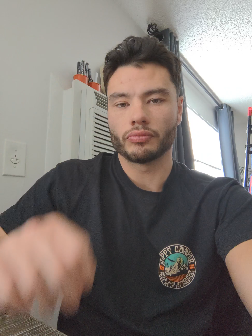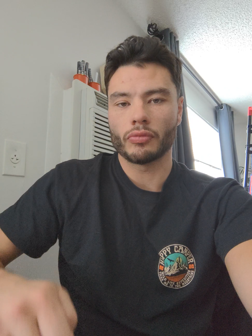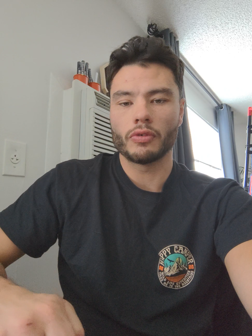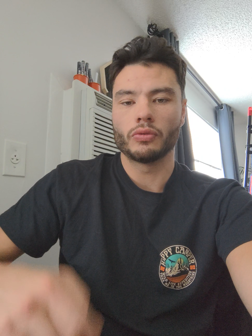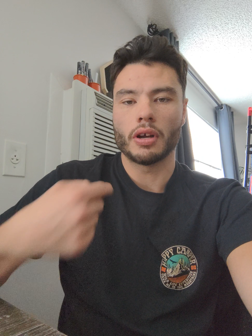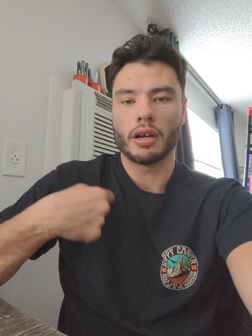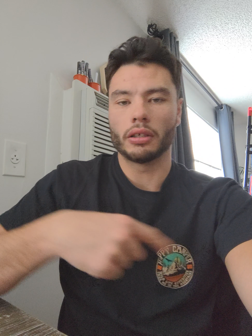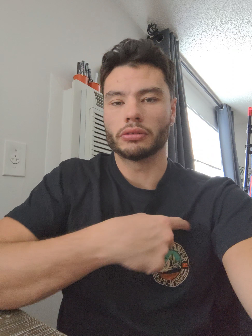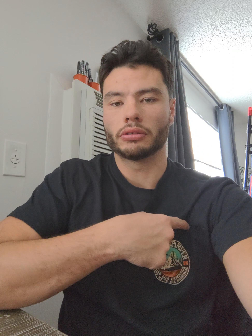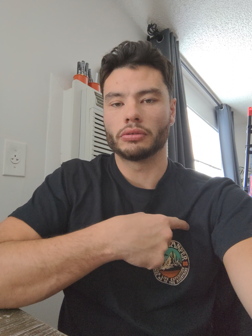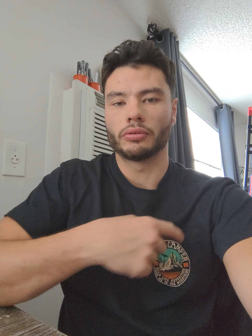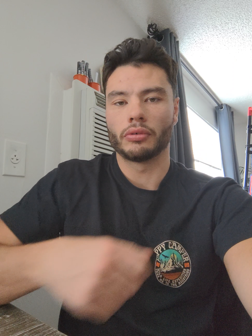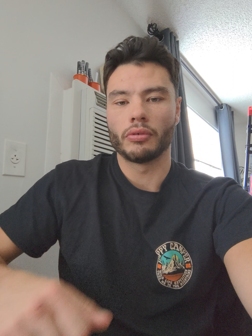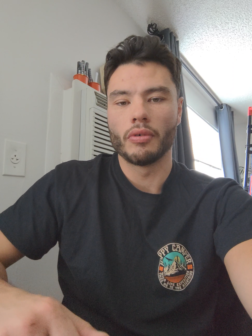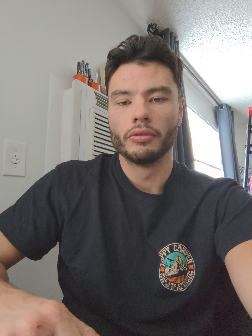we